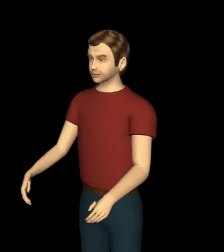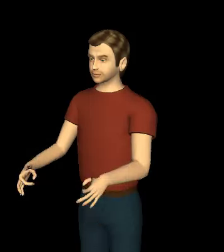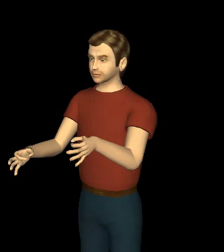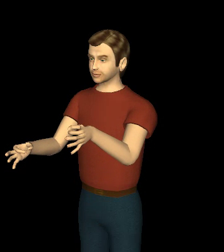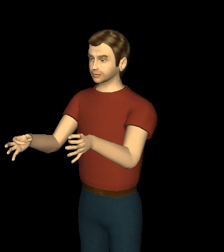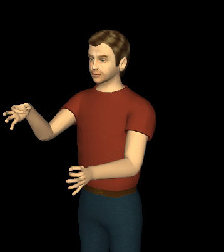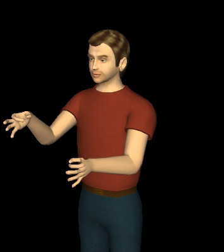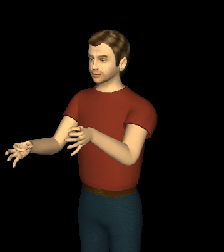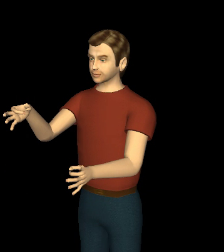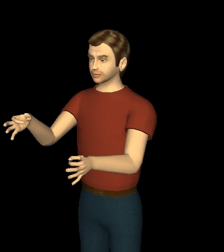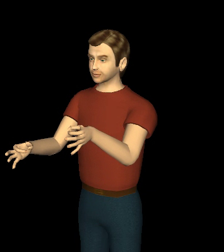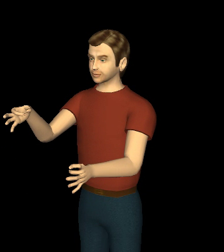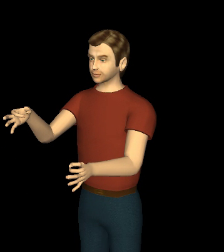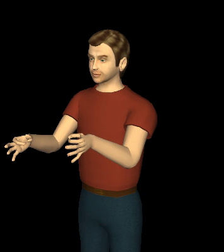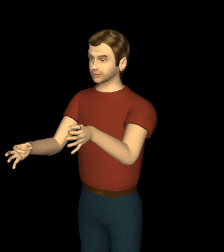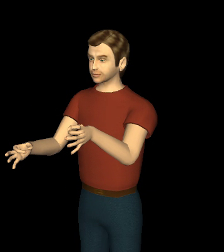قاض